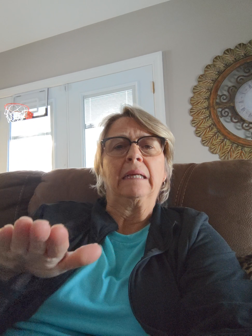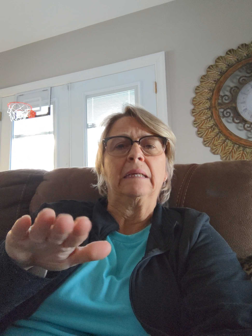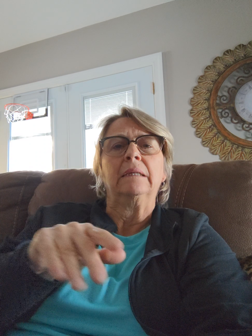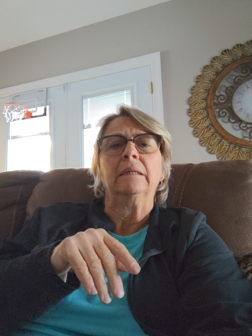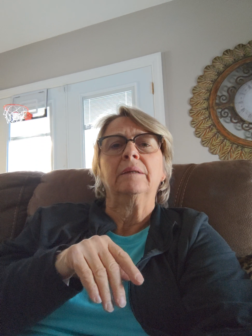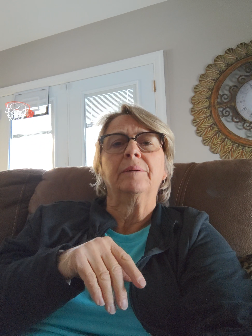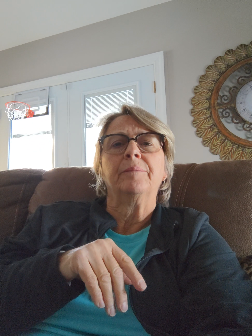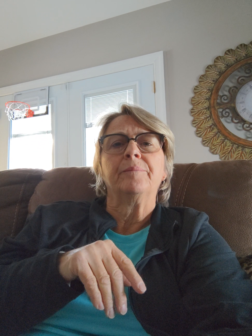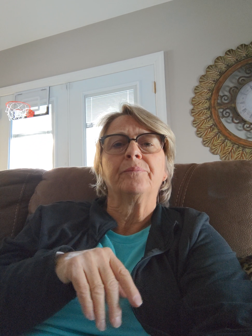clean